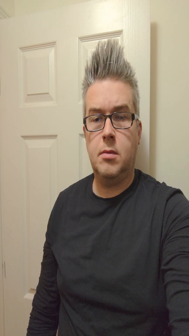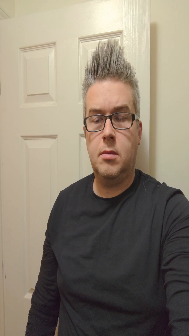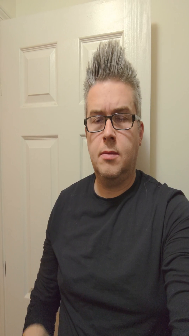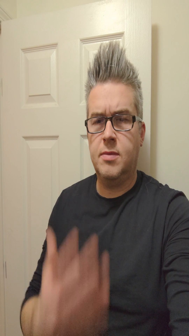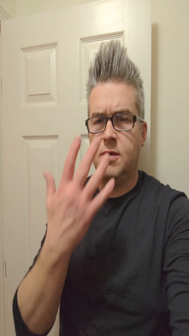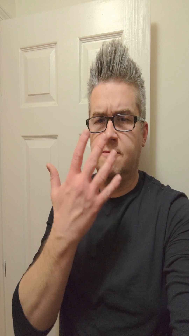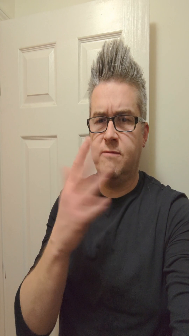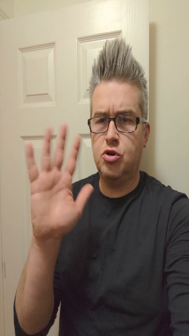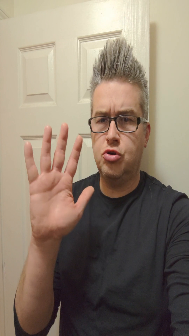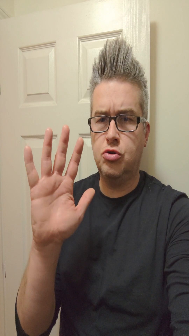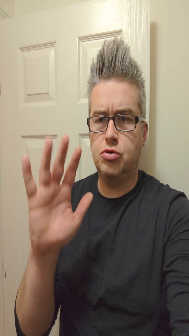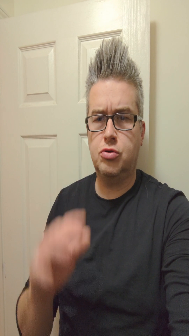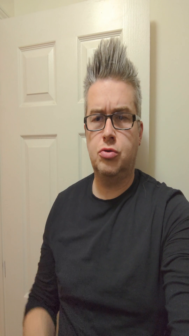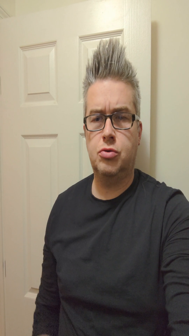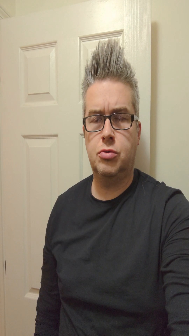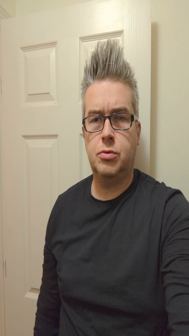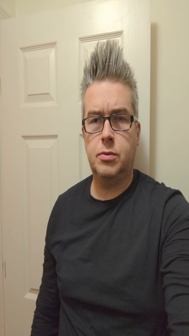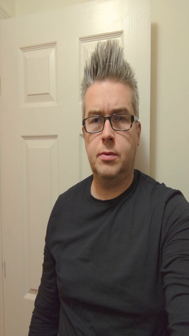finish